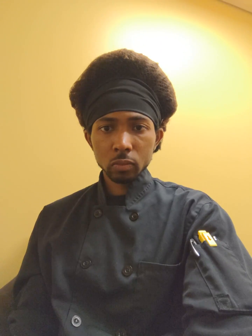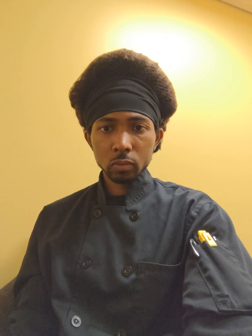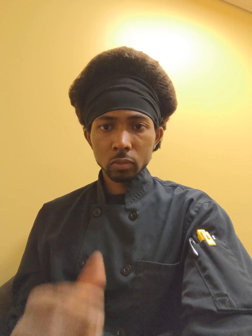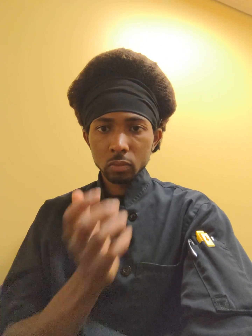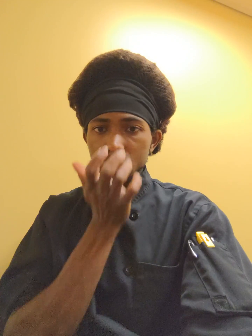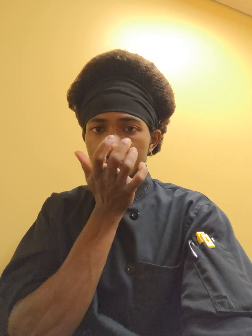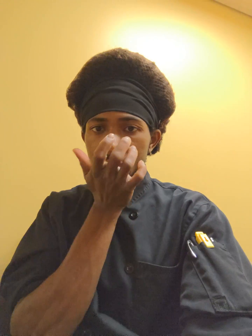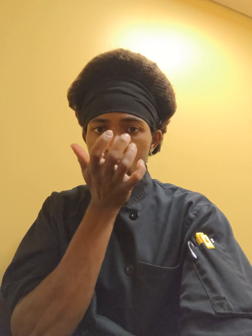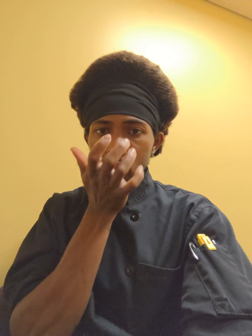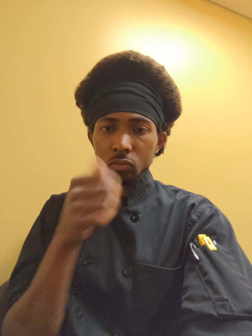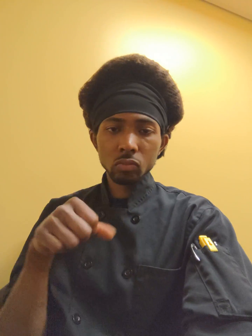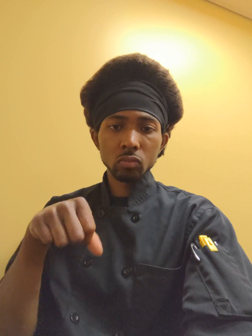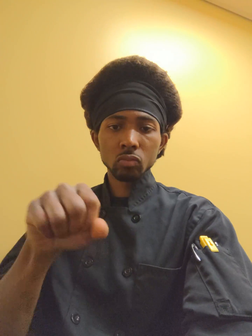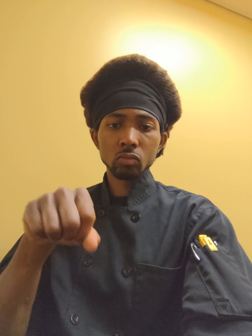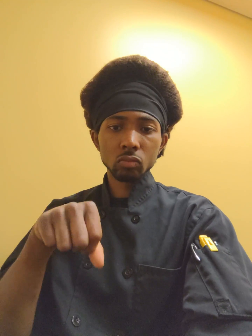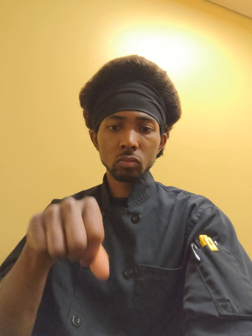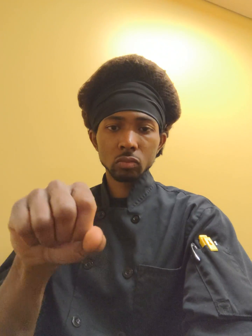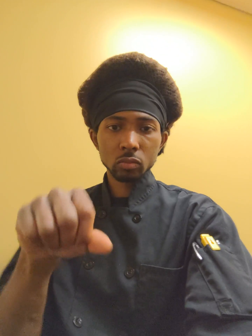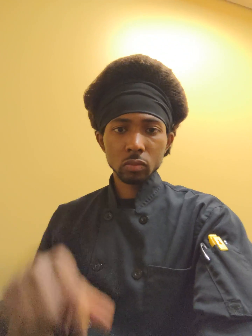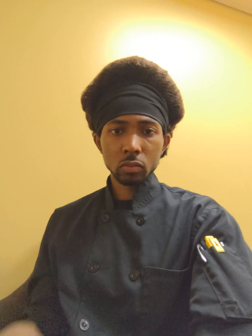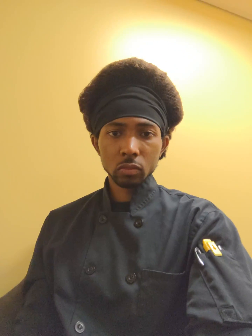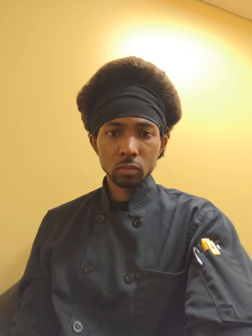lawn mower